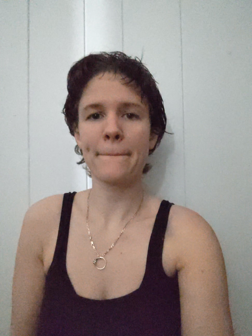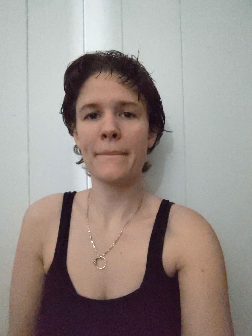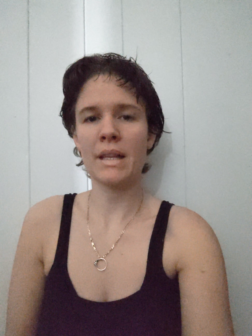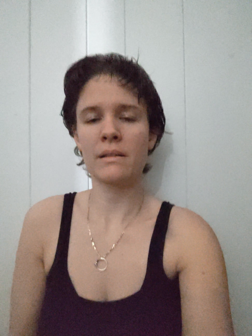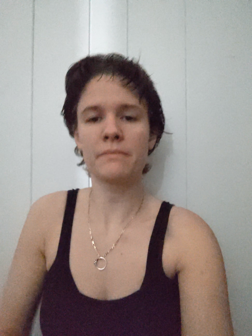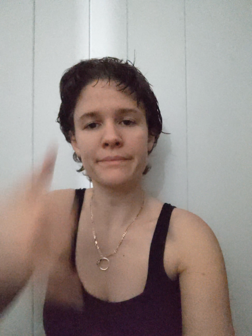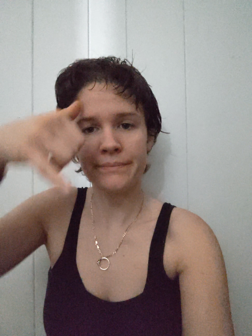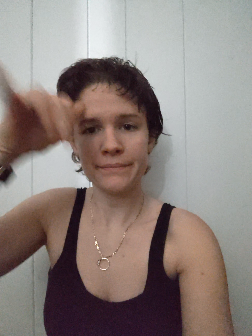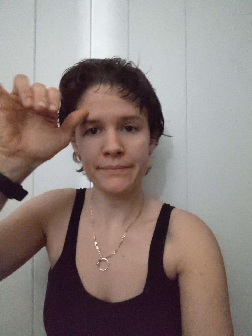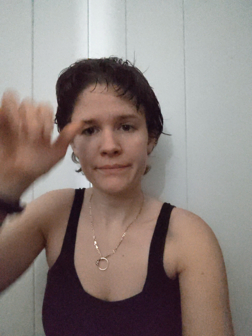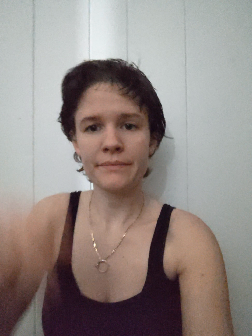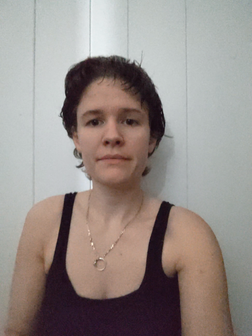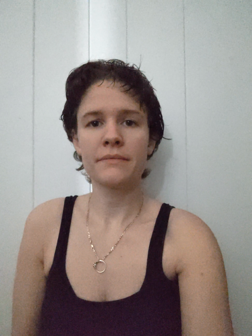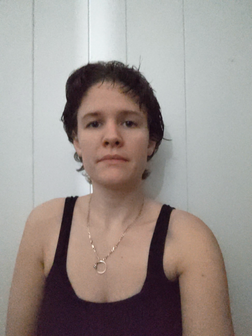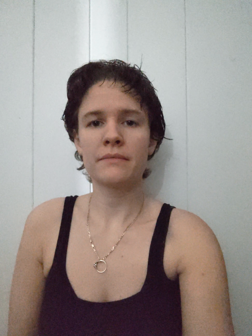cow